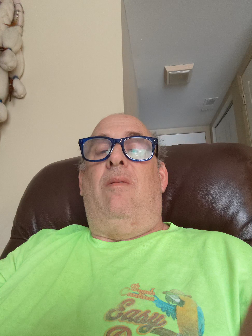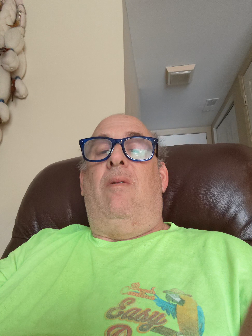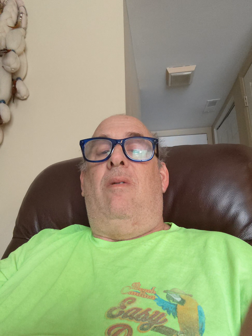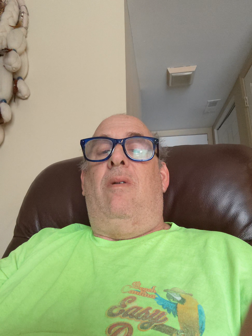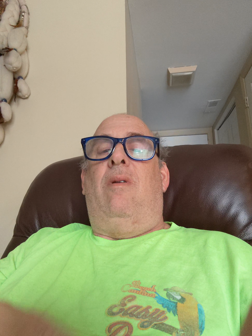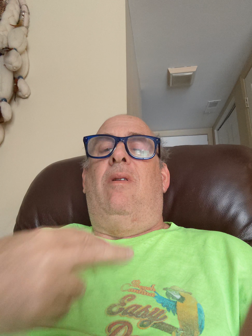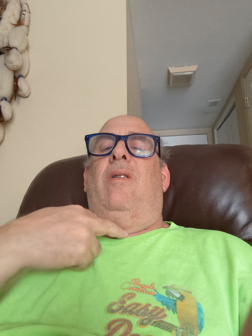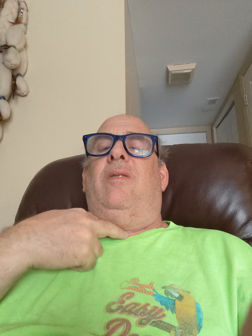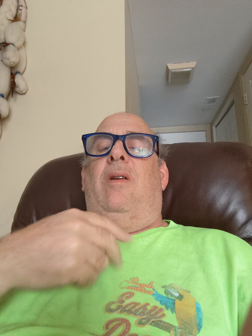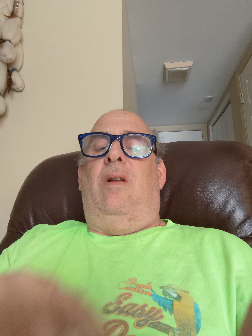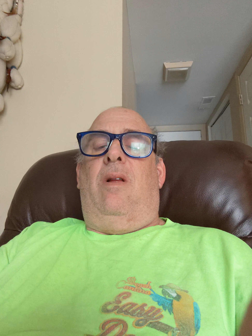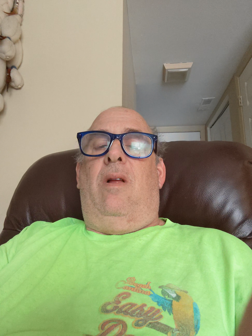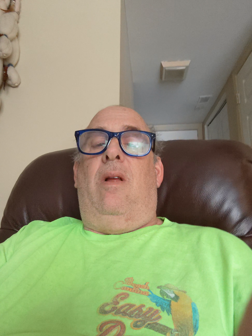stuck